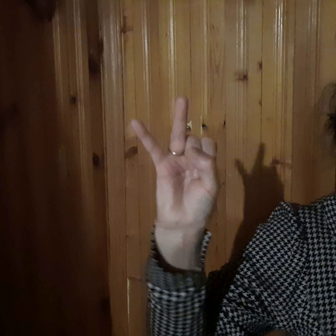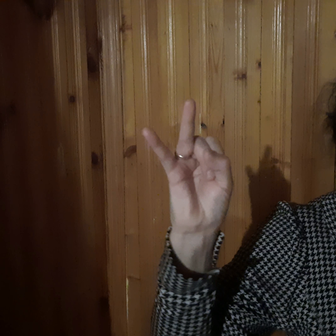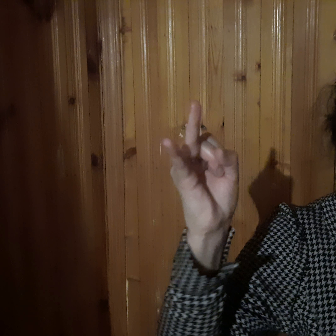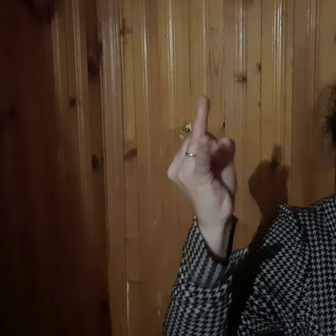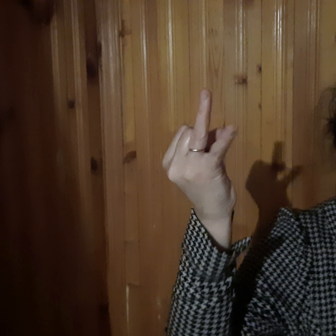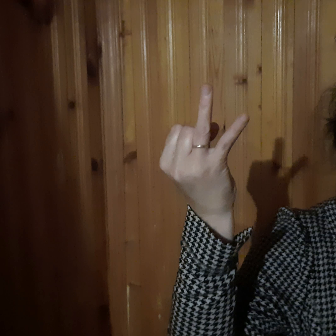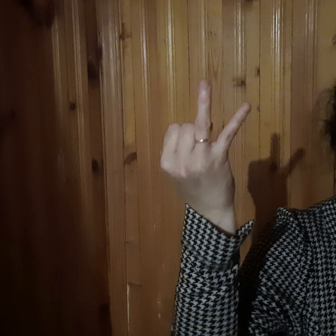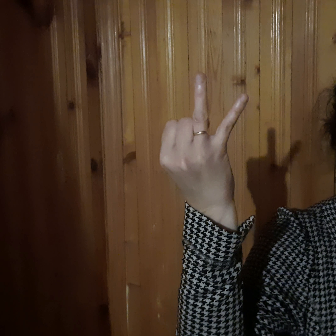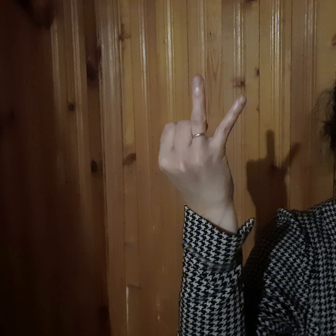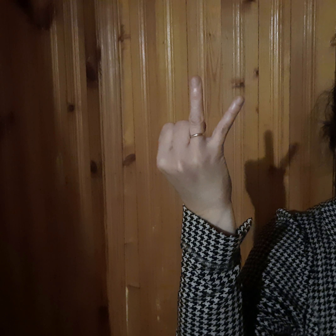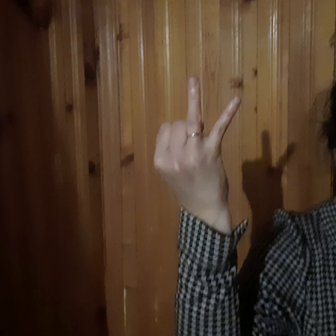Й